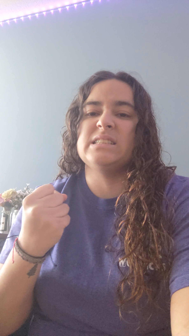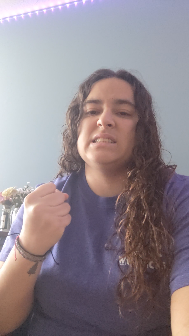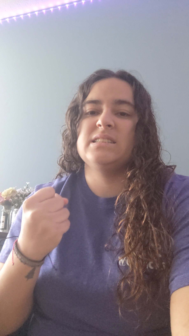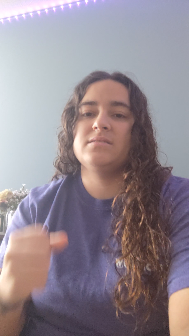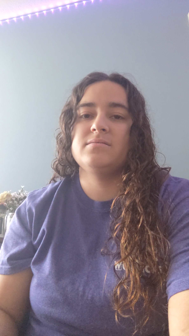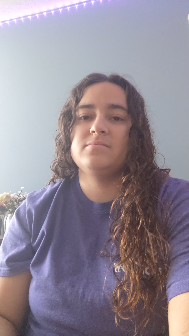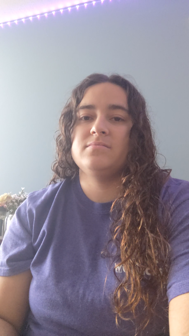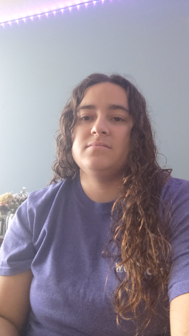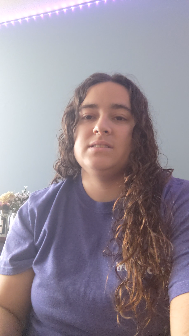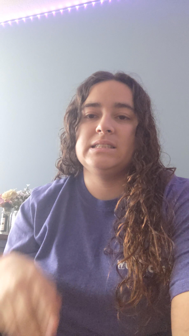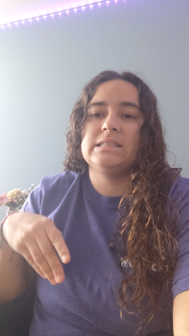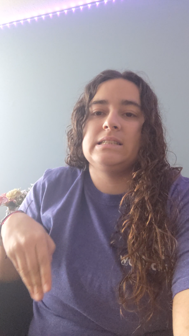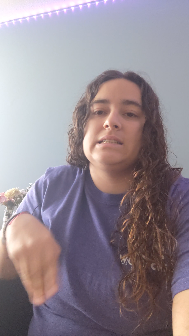kick